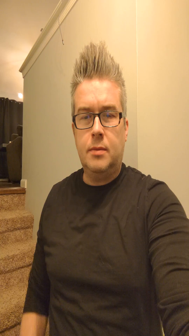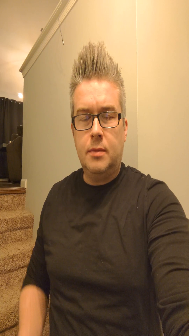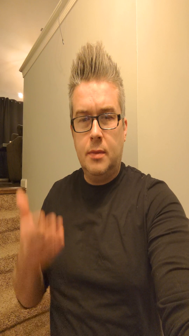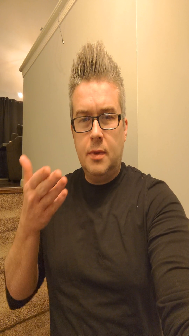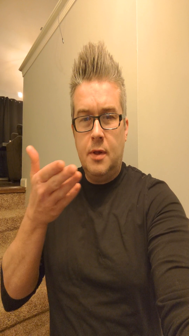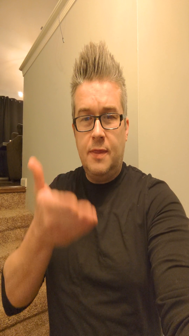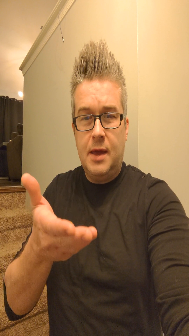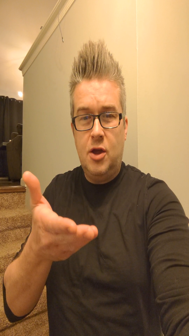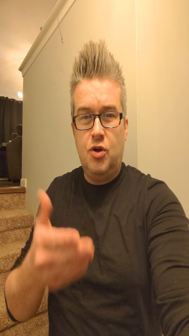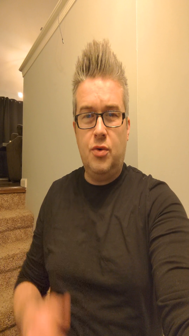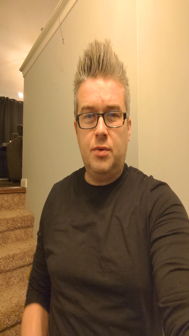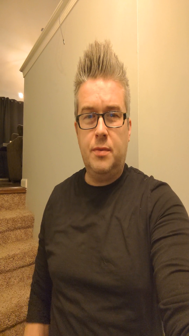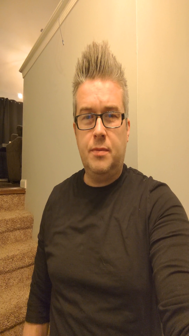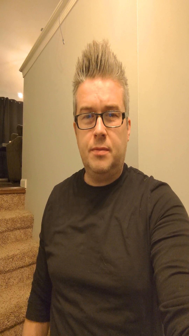there